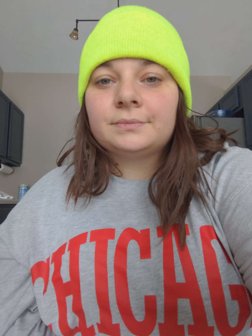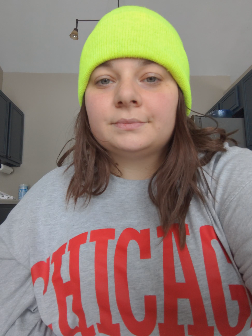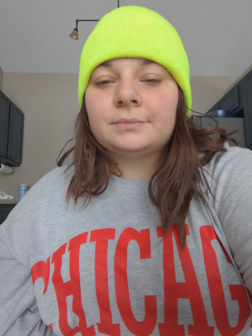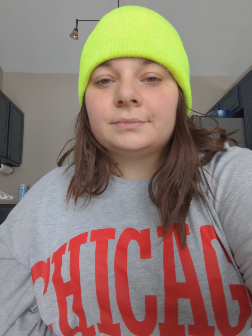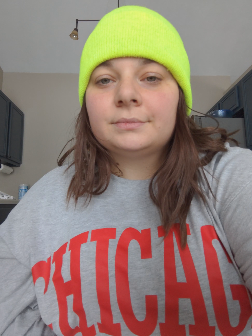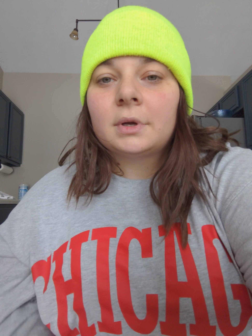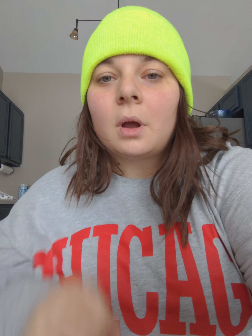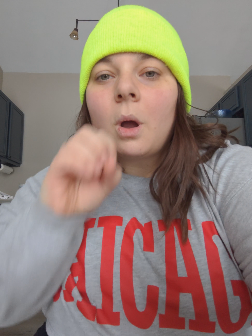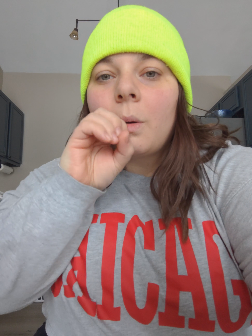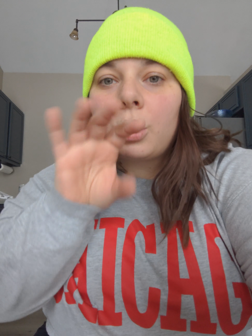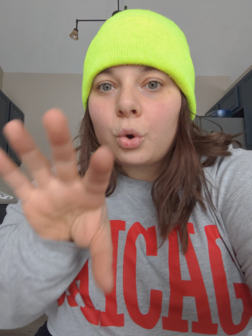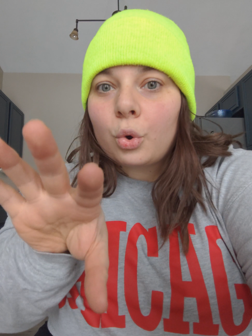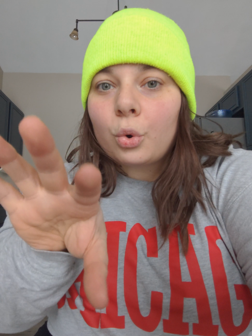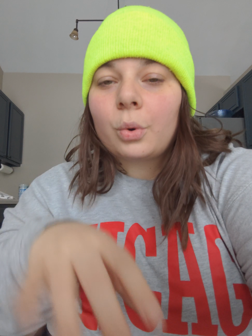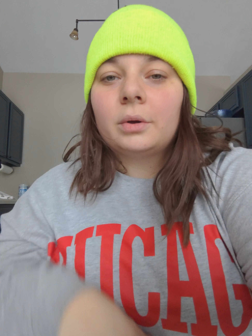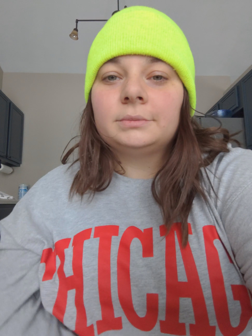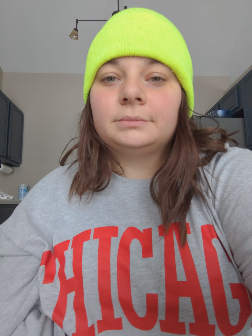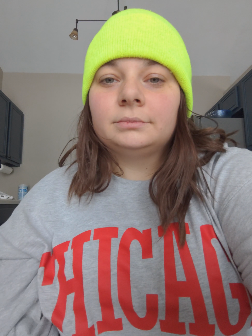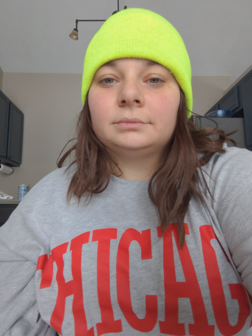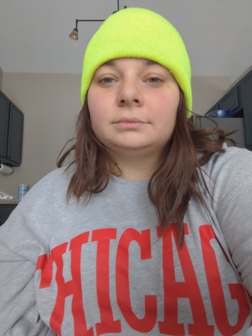blow